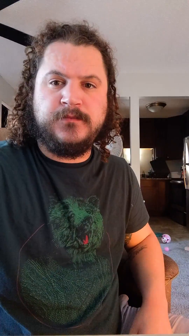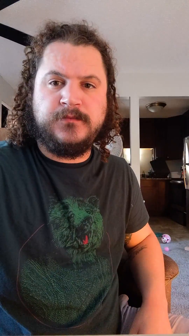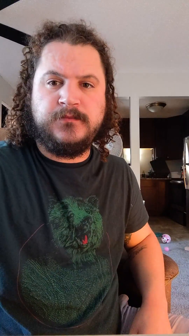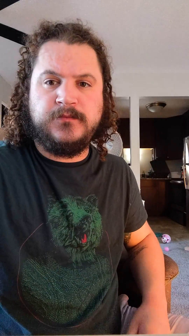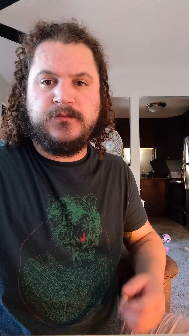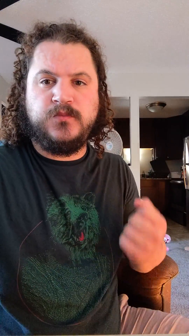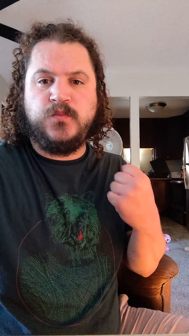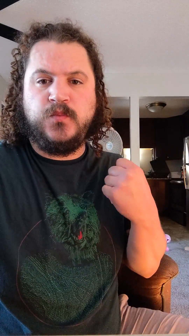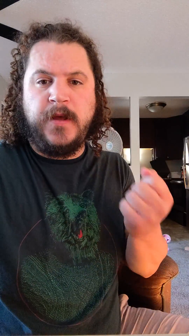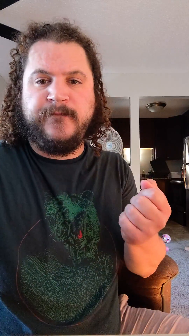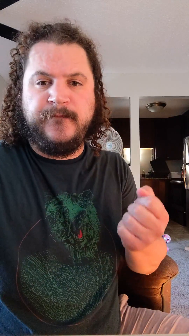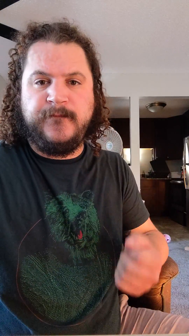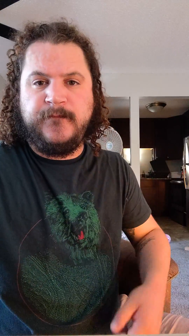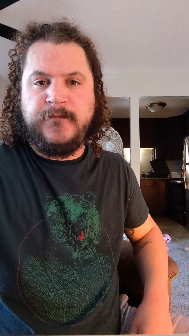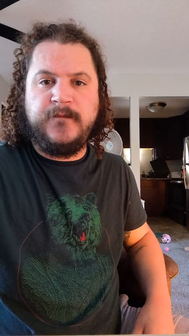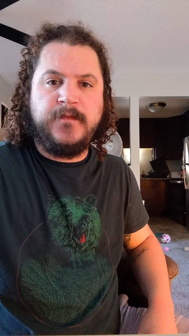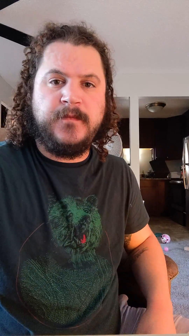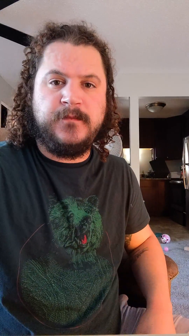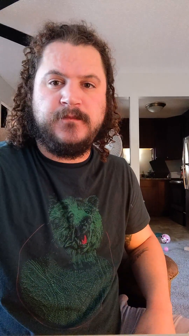drive